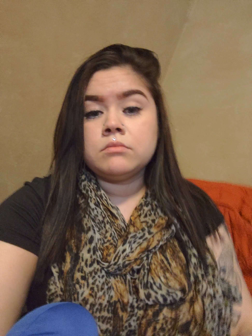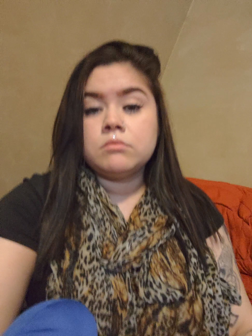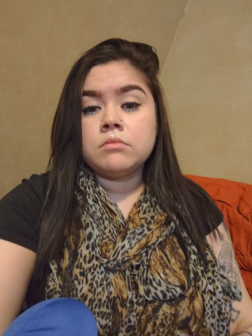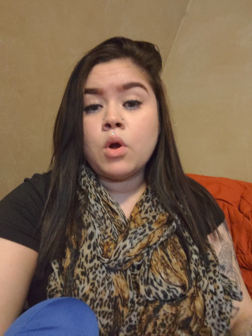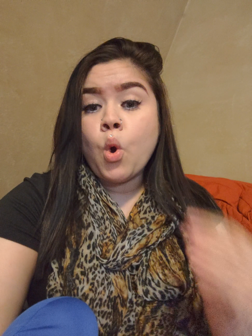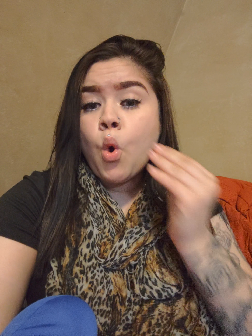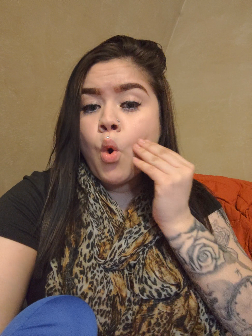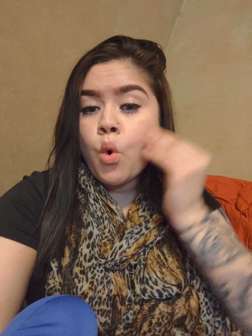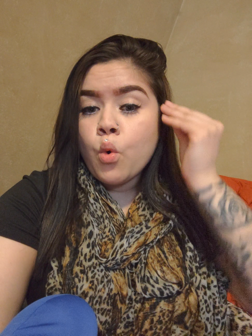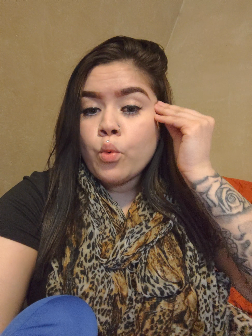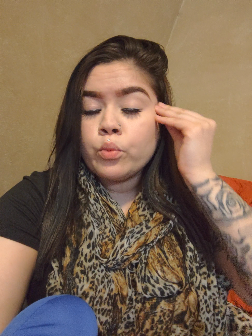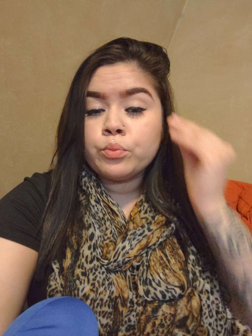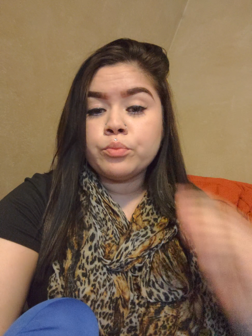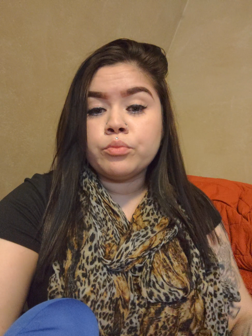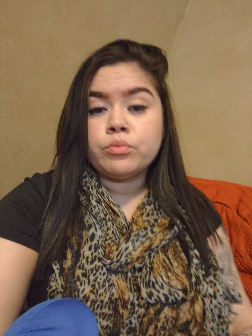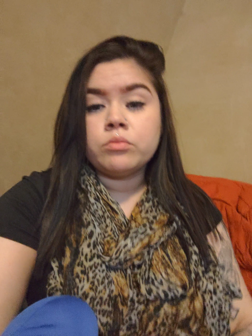home